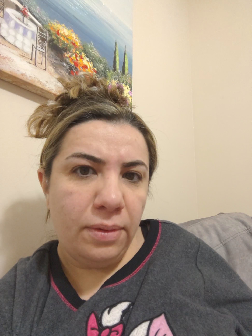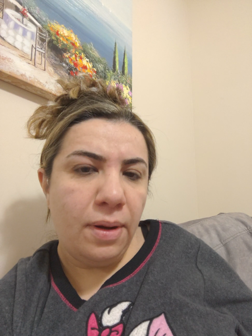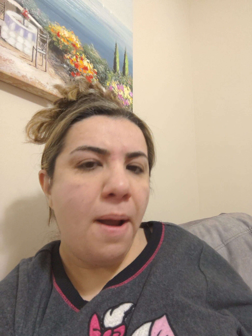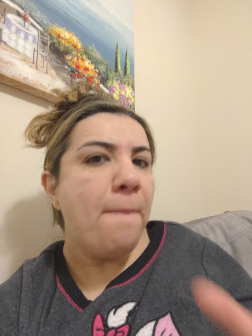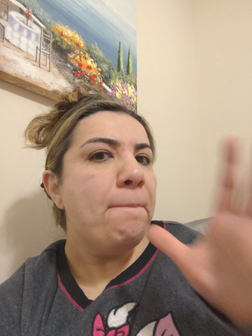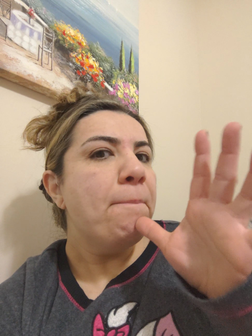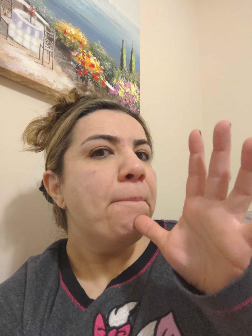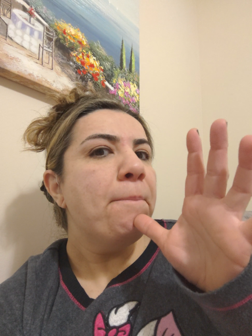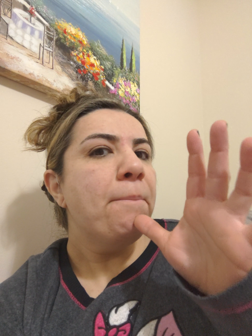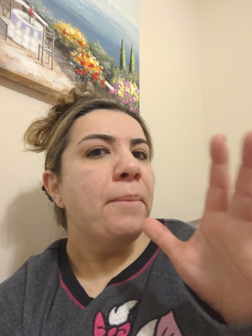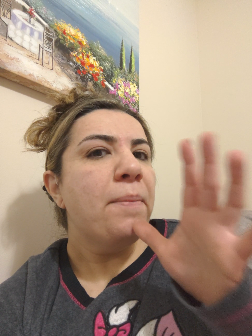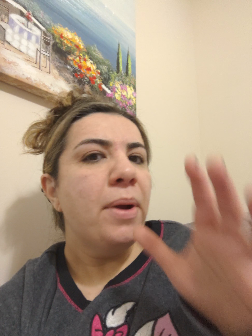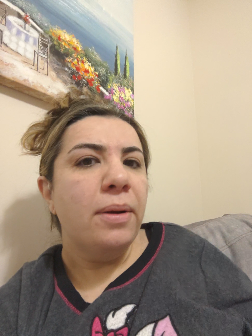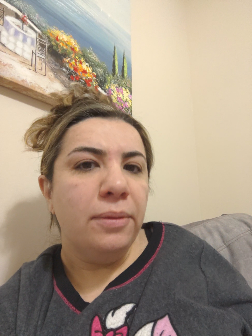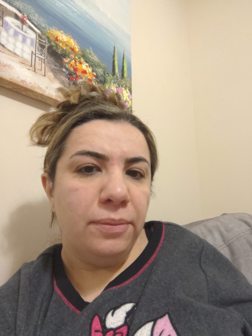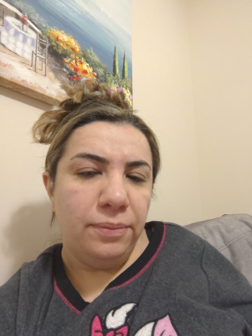mom